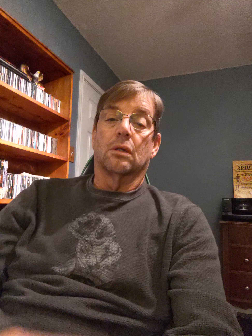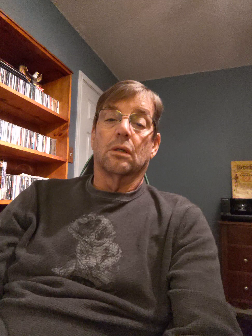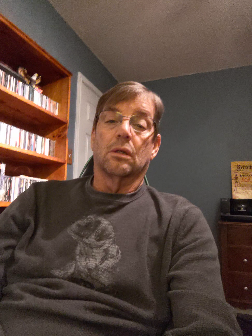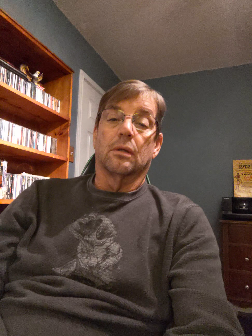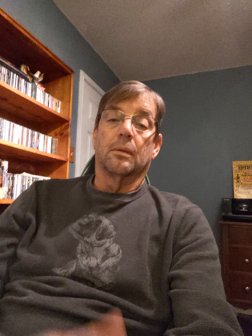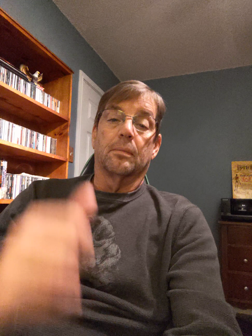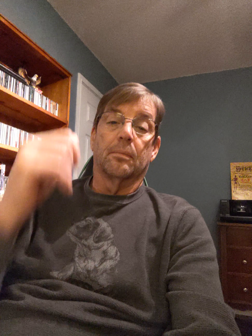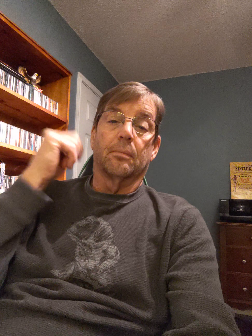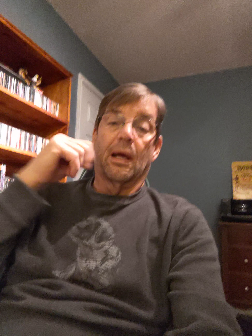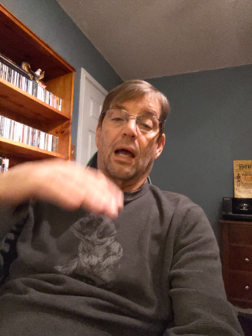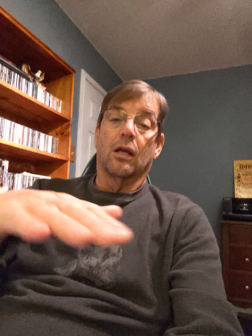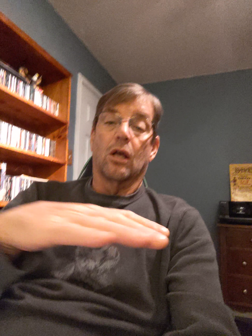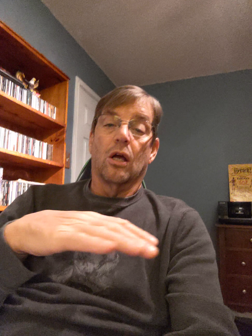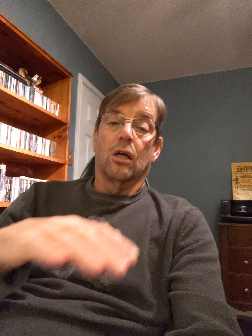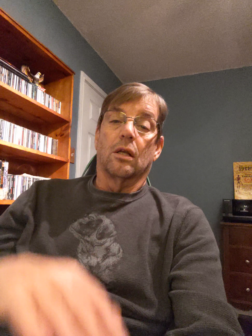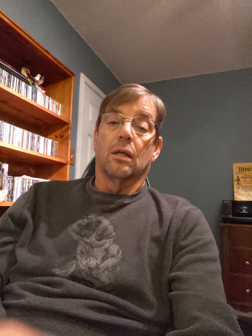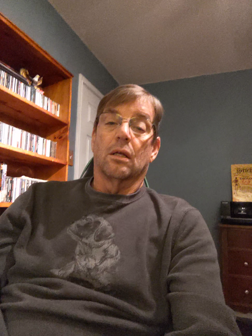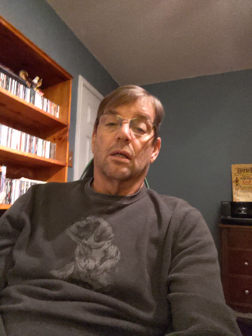backyard